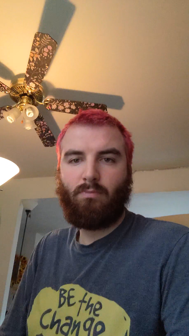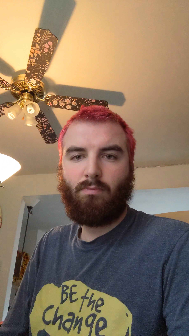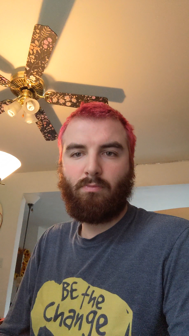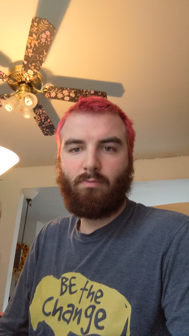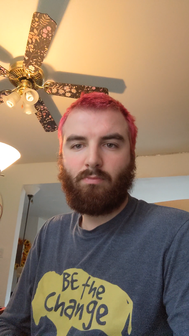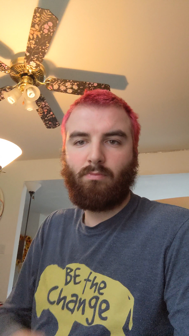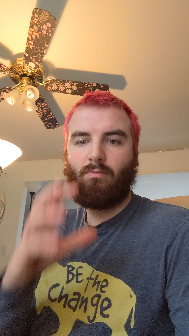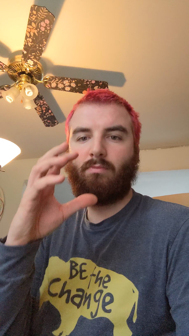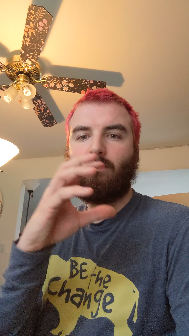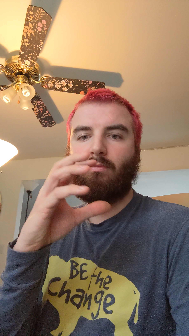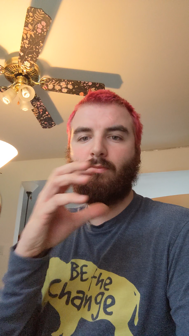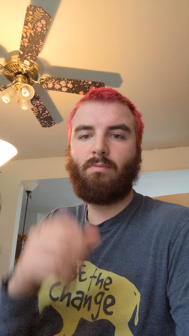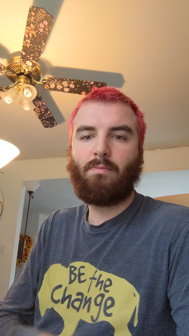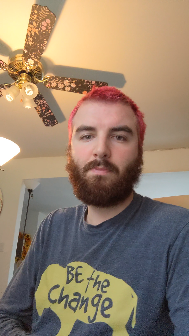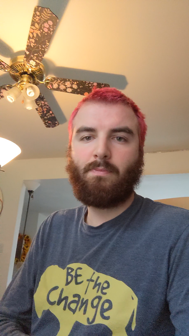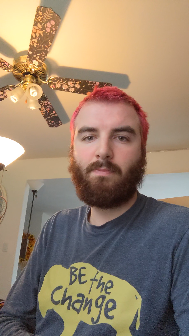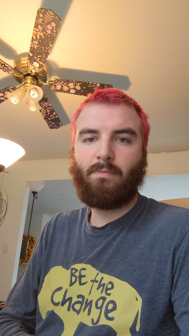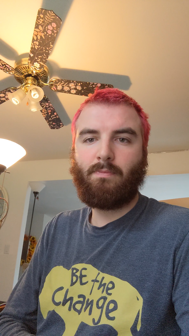ball